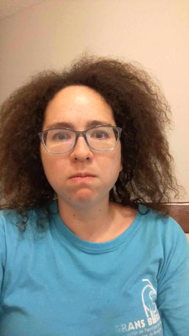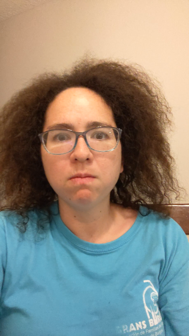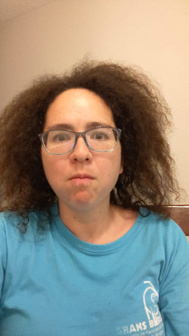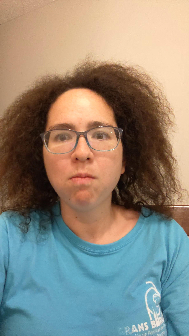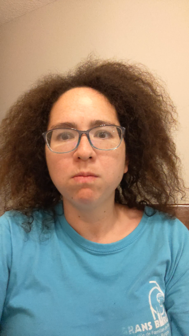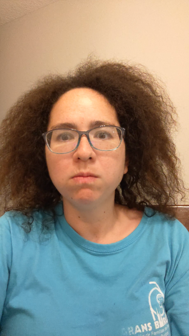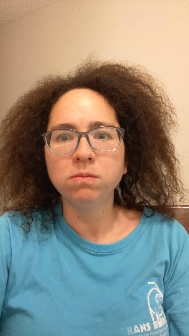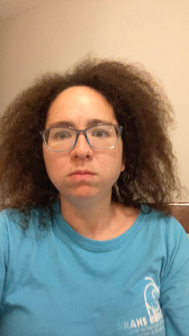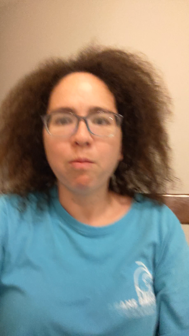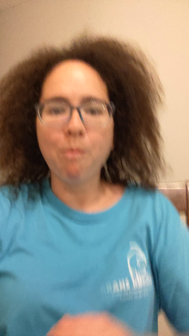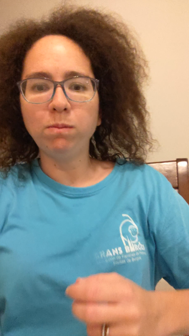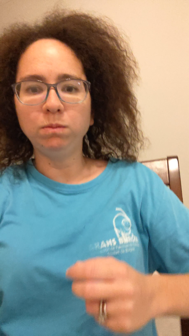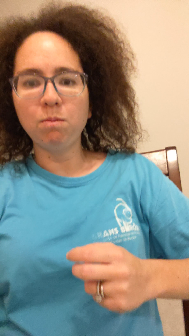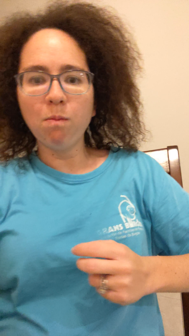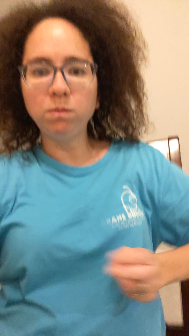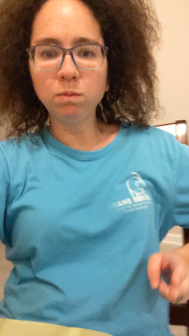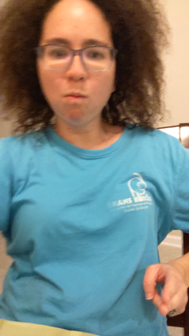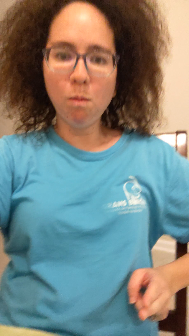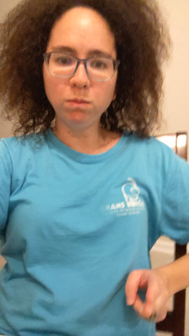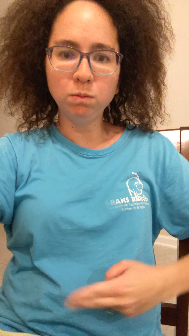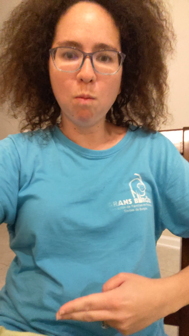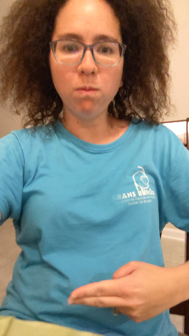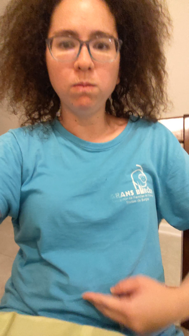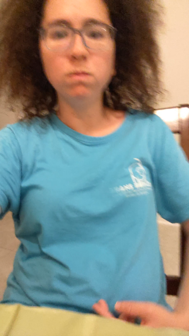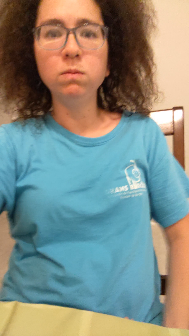belt